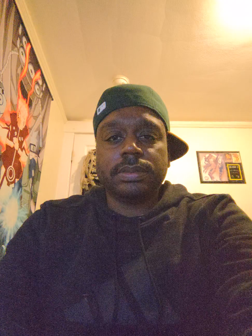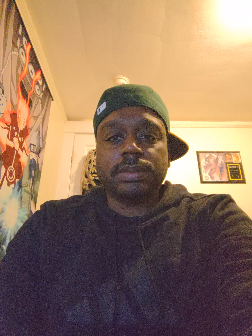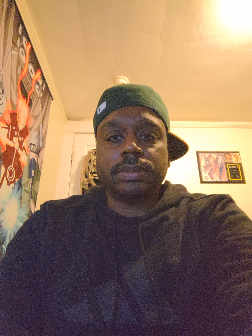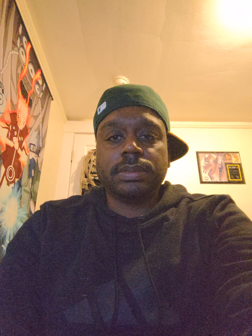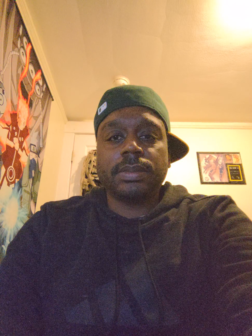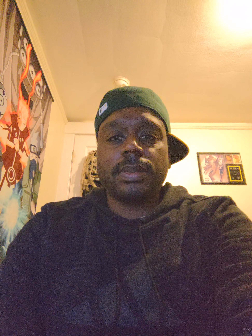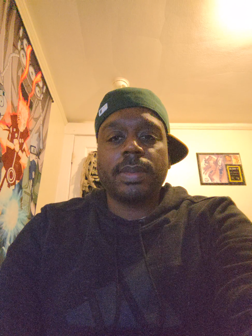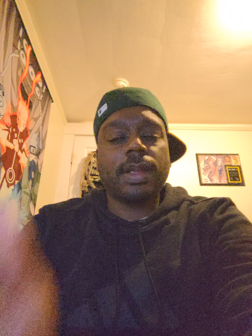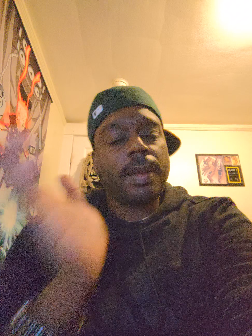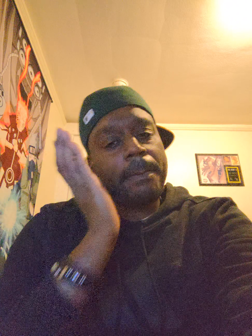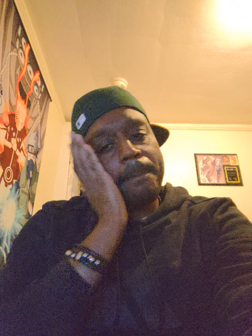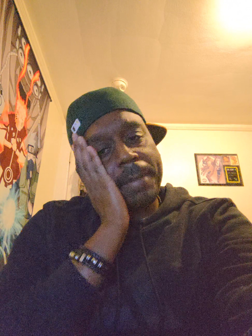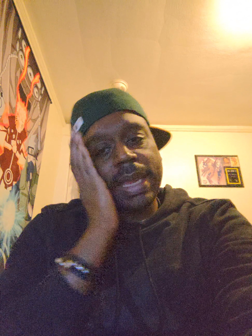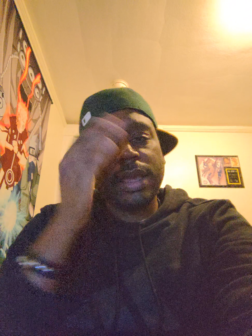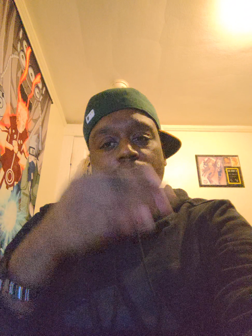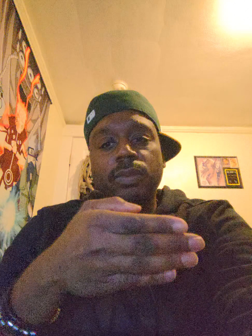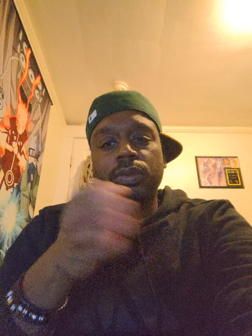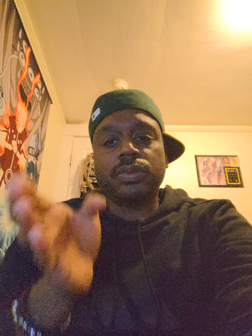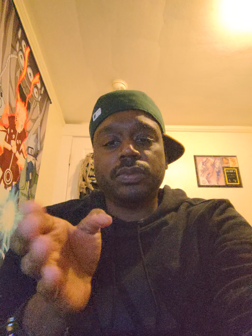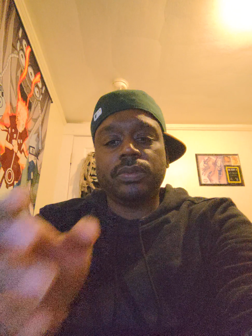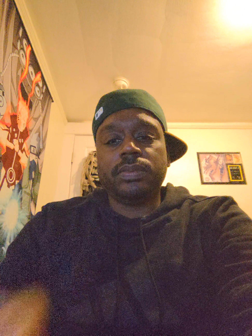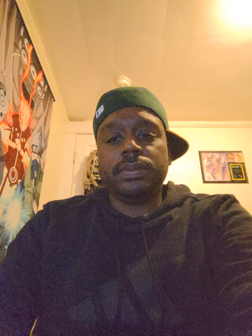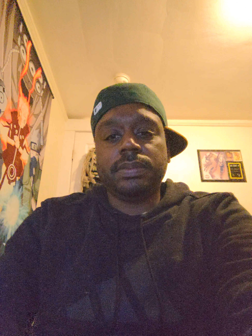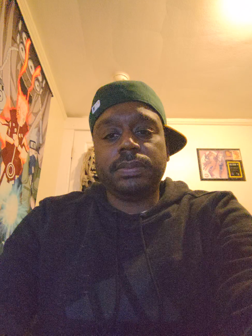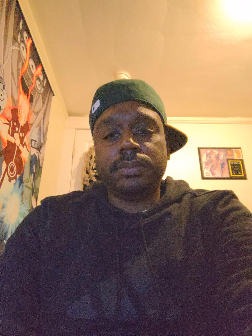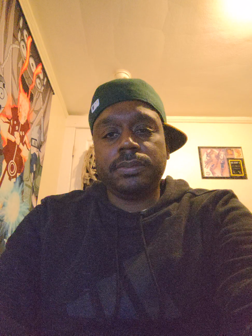bedroom